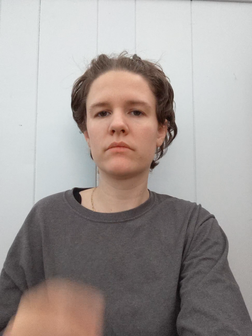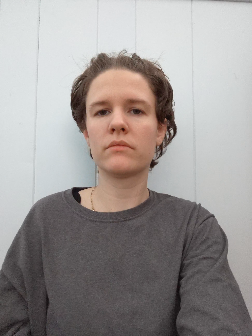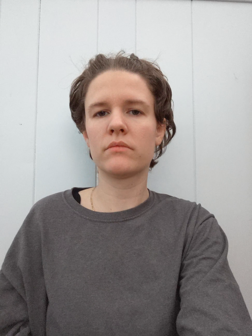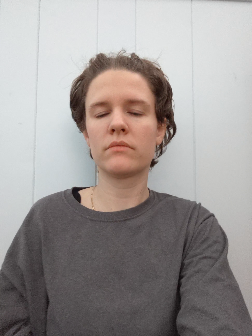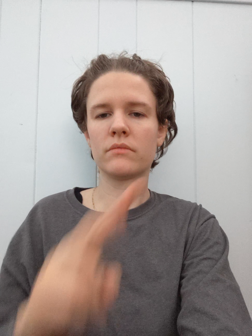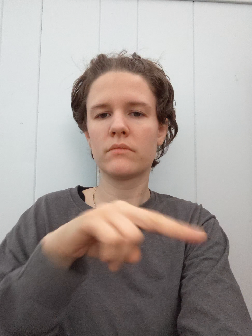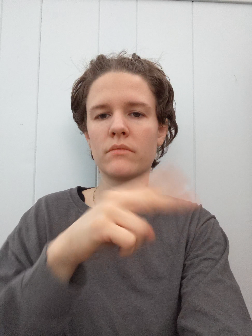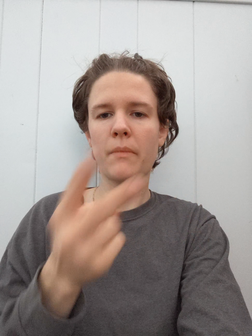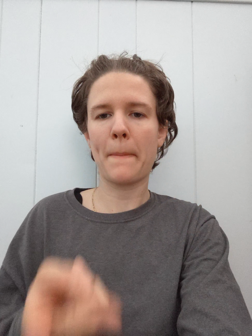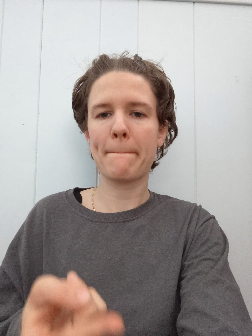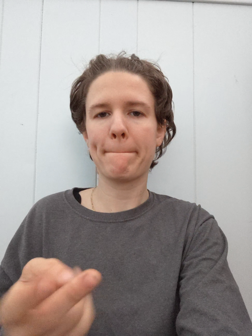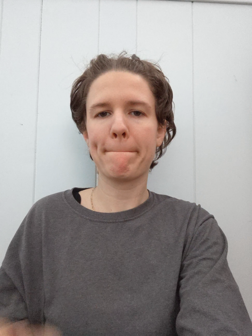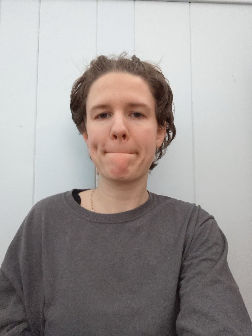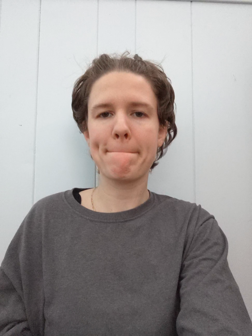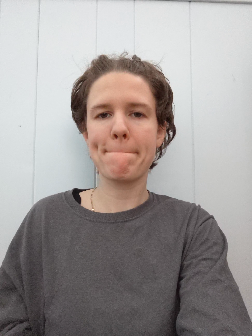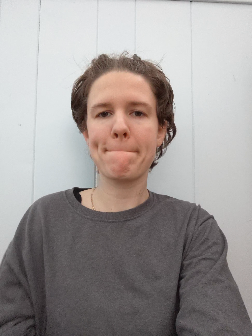fall